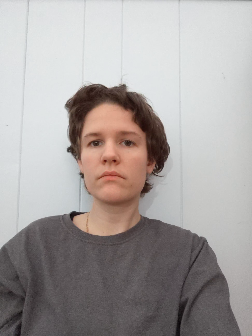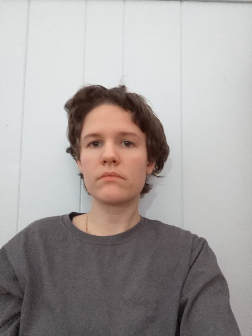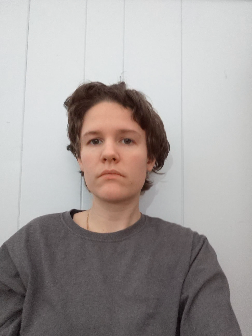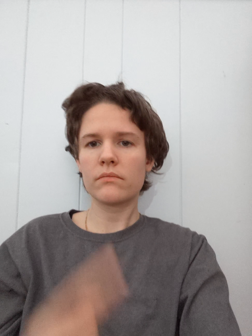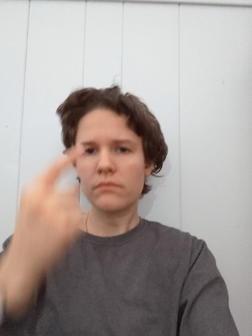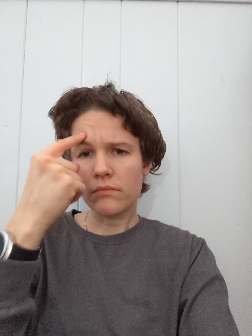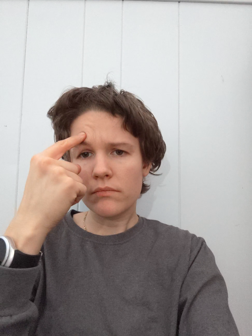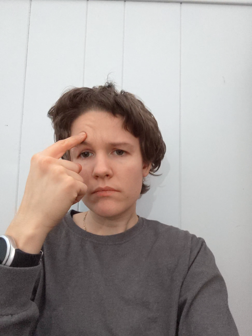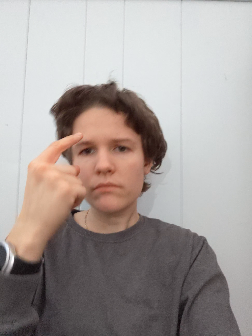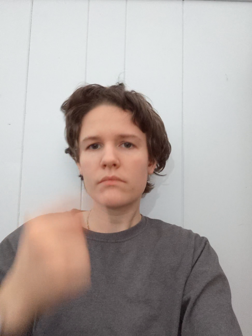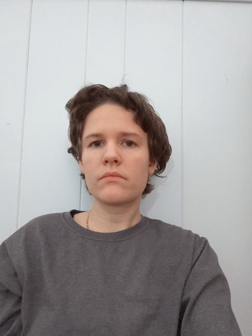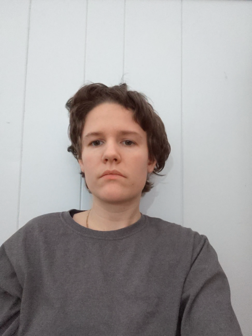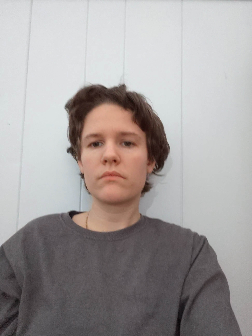think